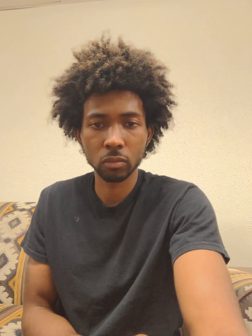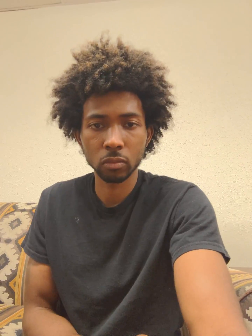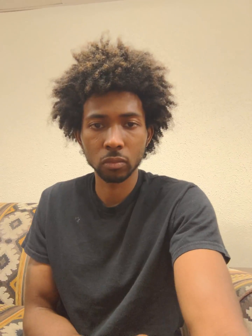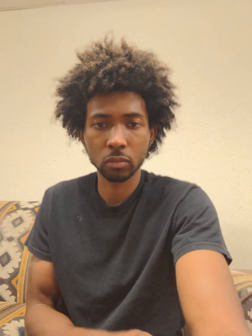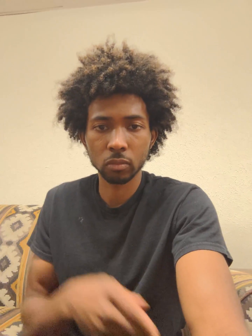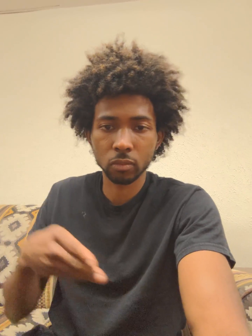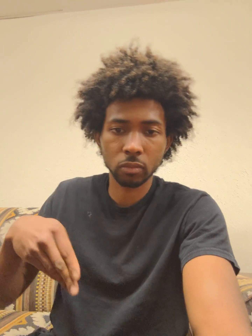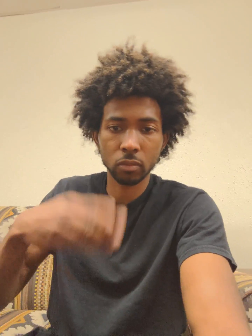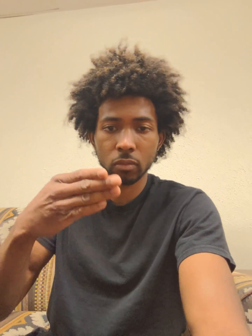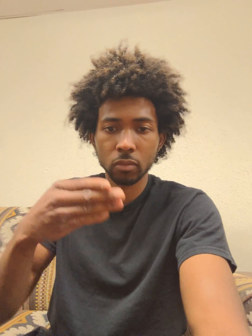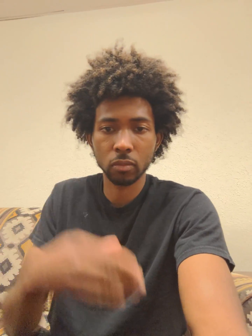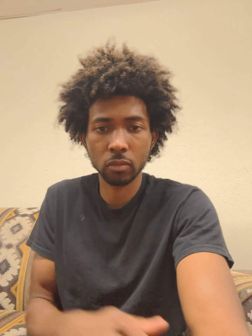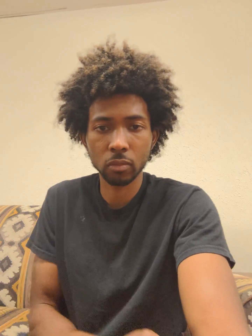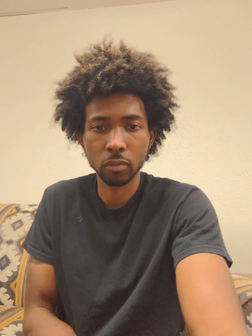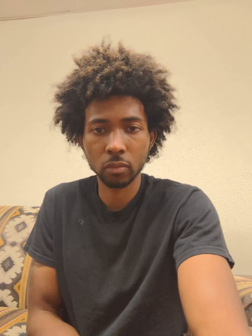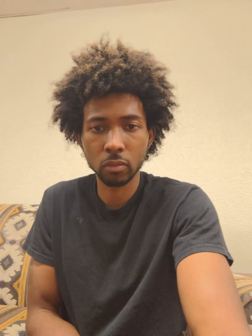kick